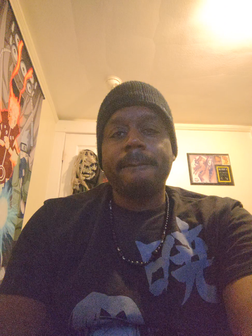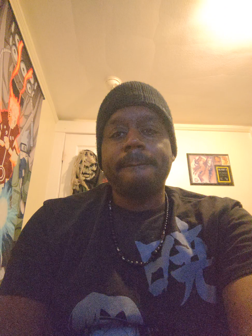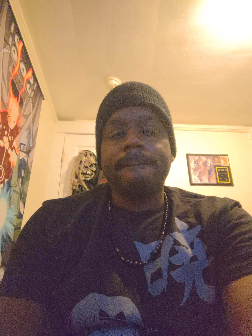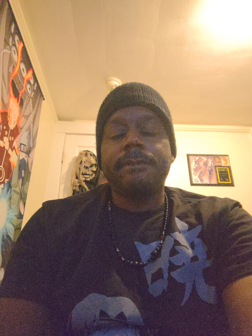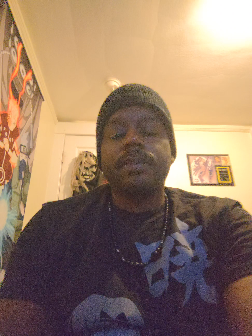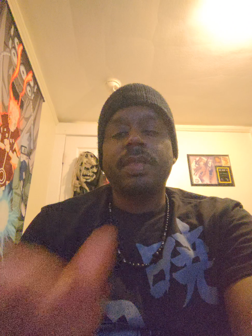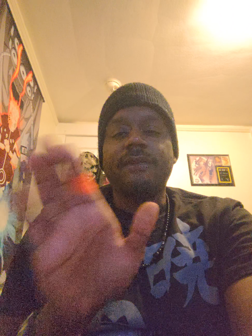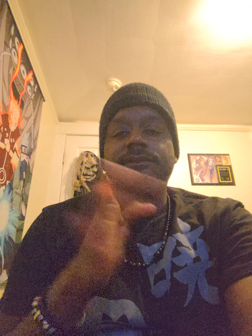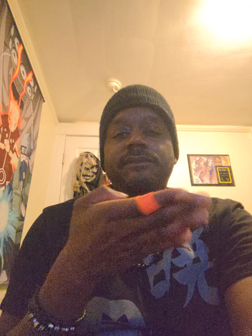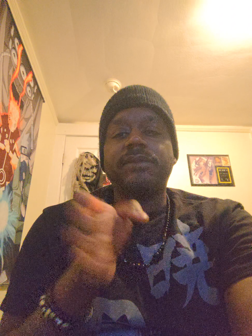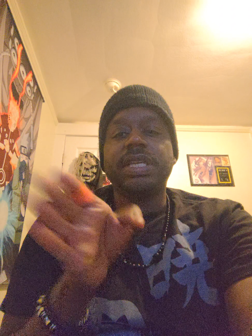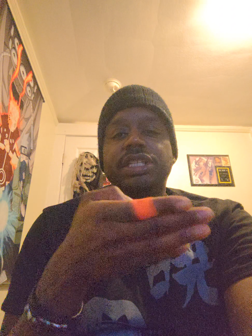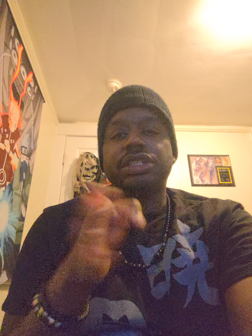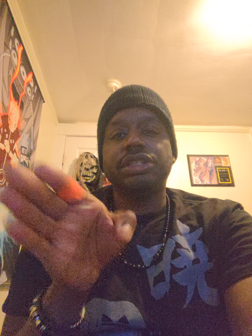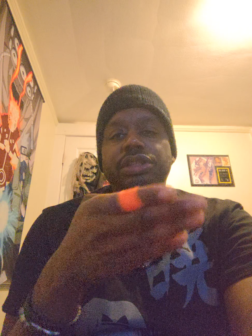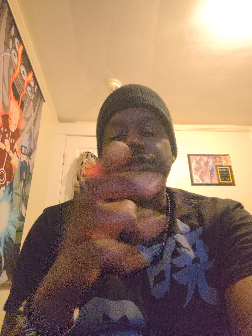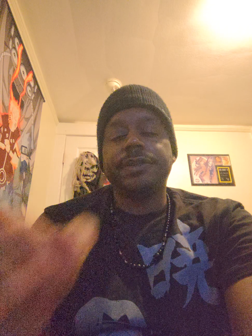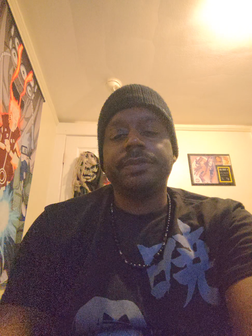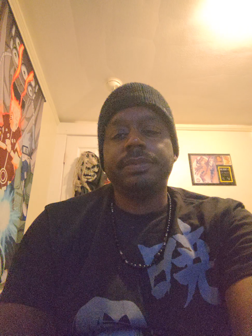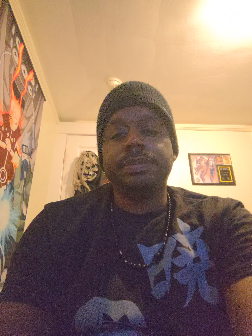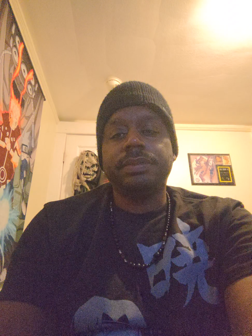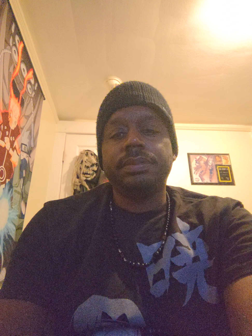fish